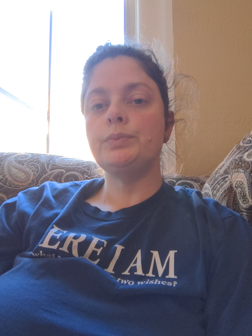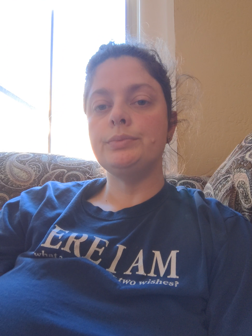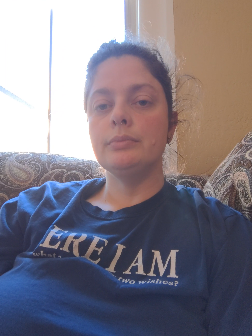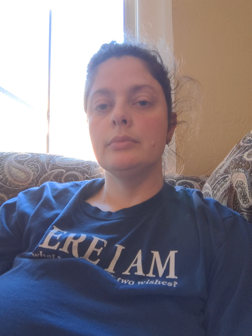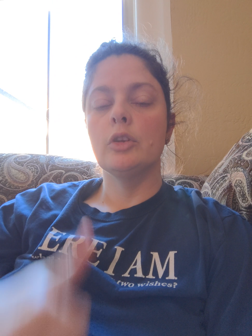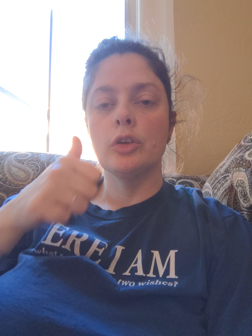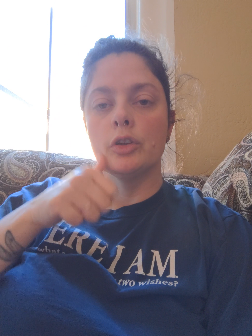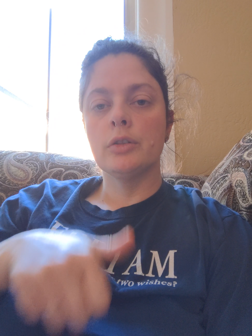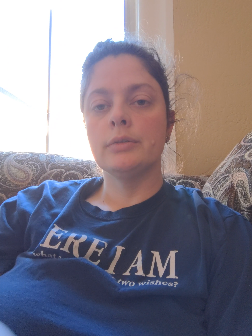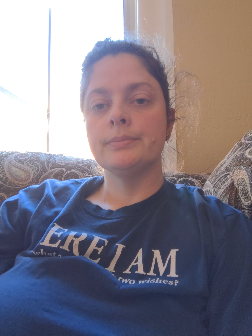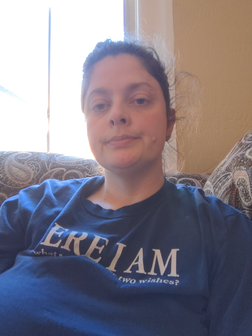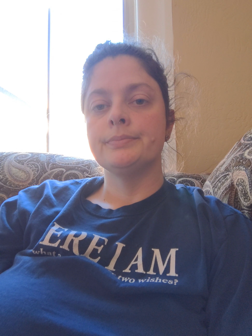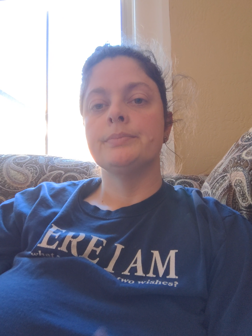girl